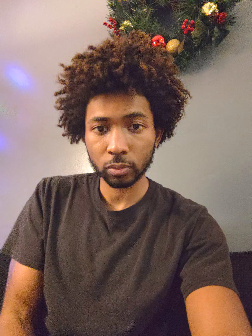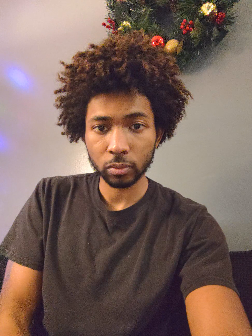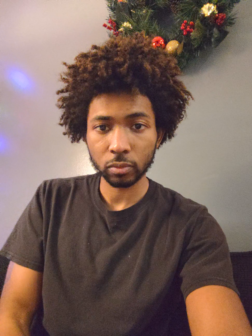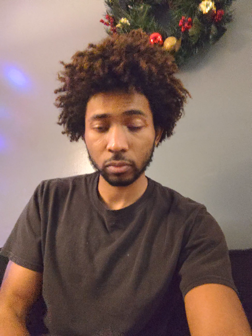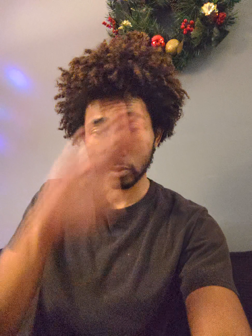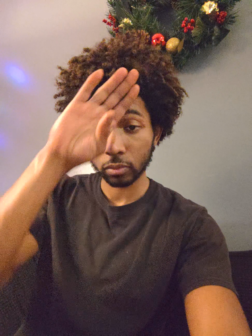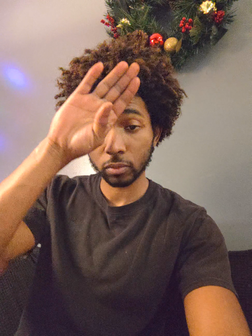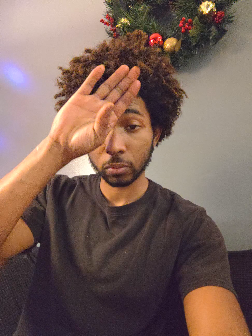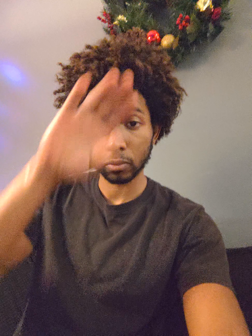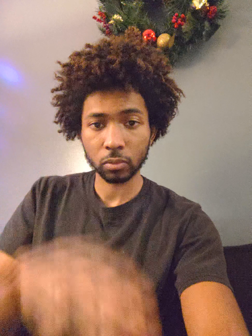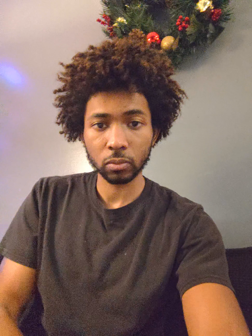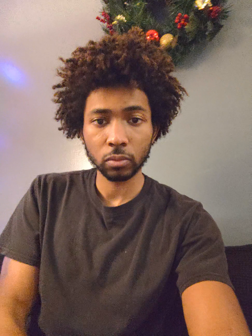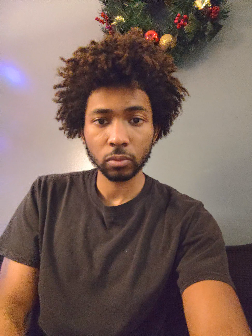fireman